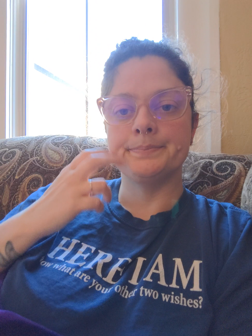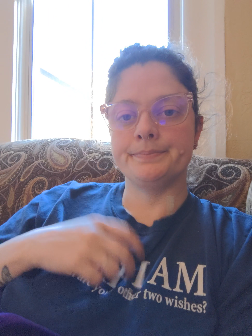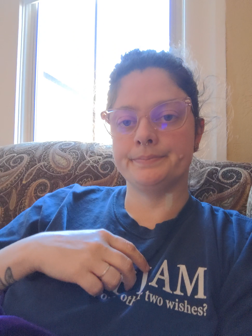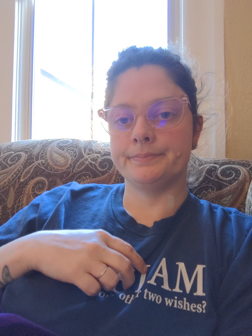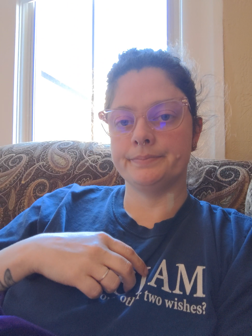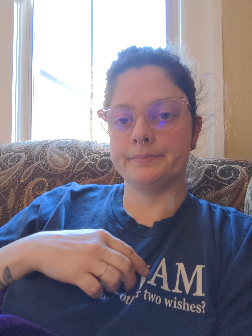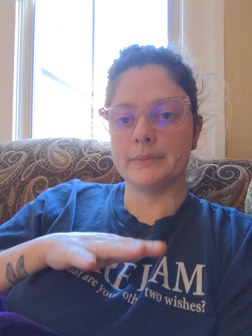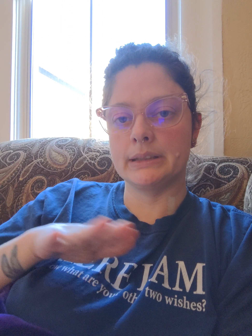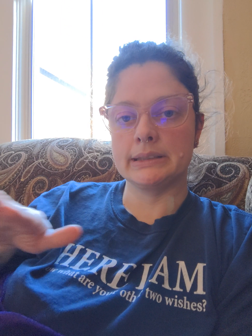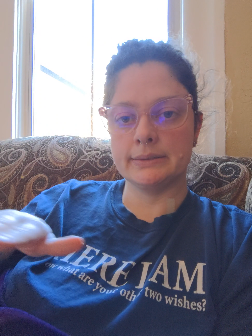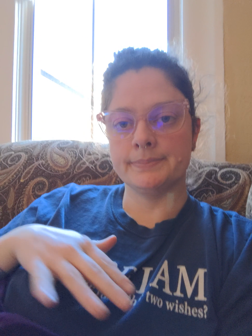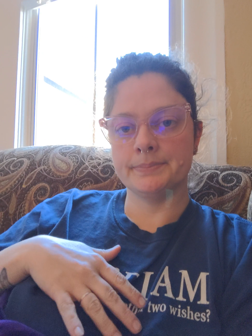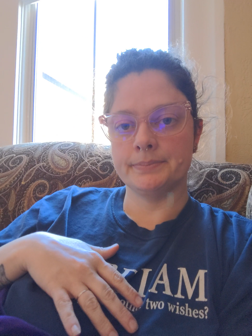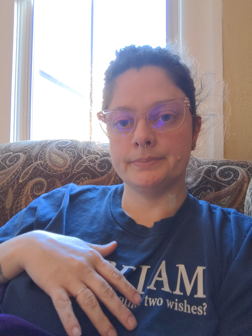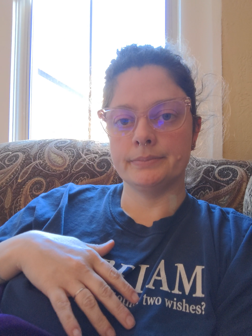clean